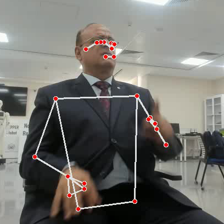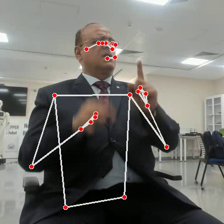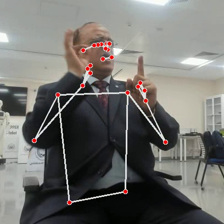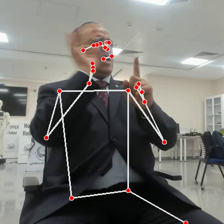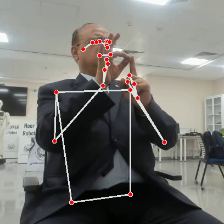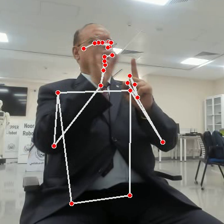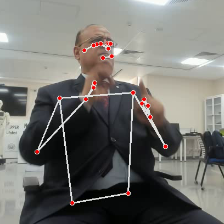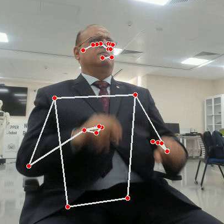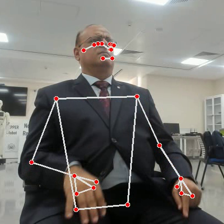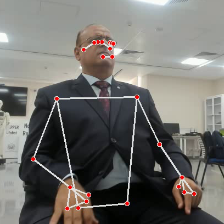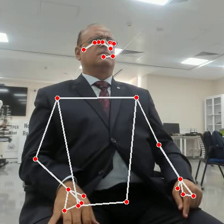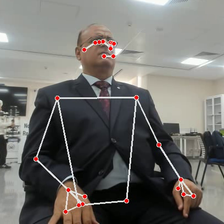yshtm